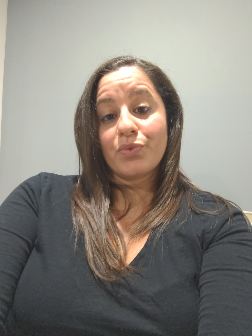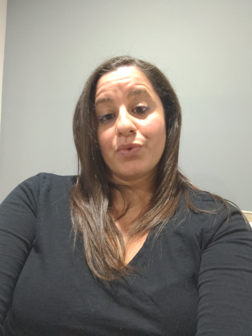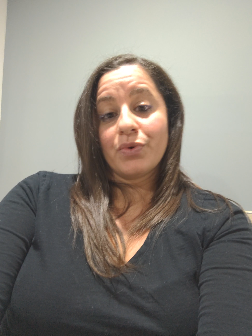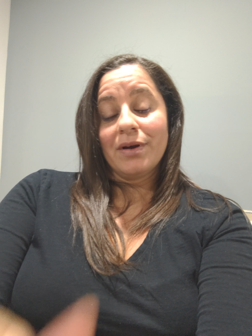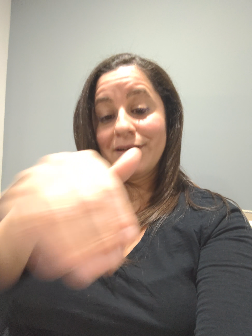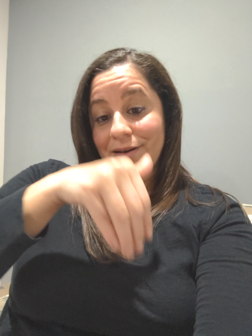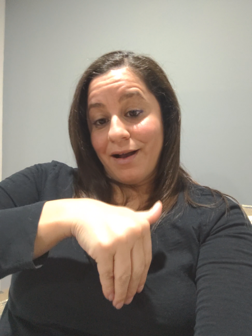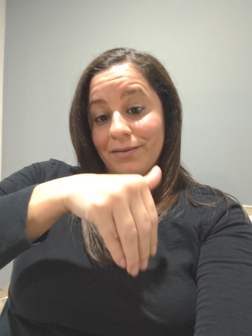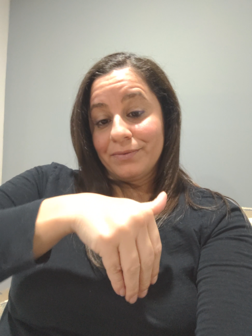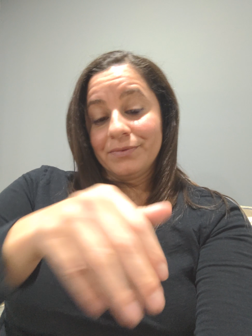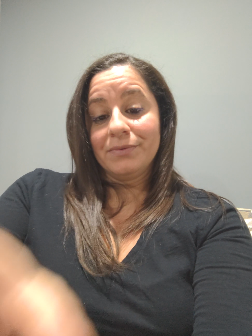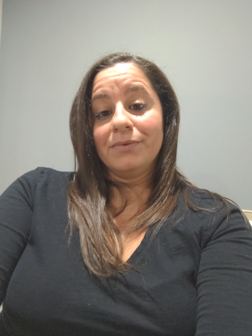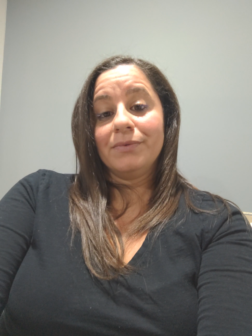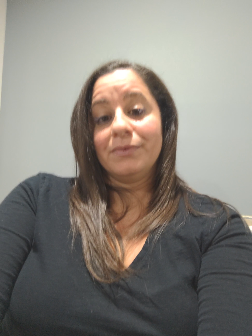night